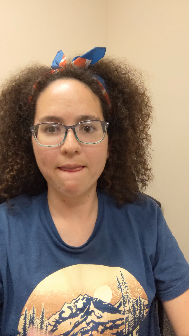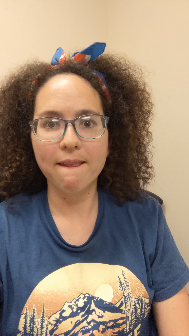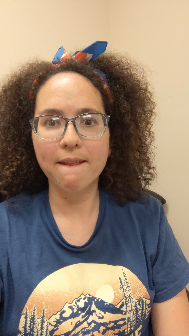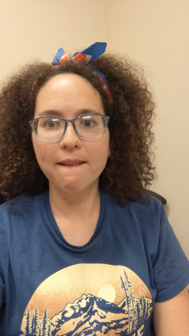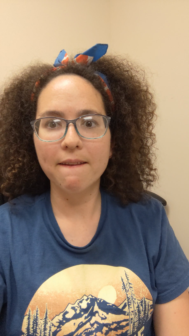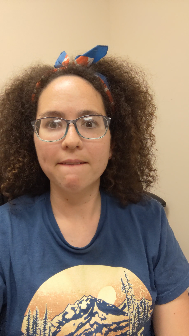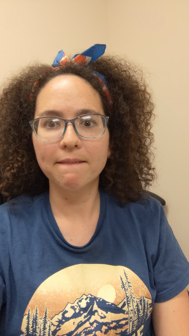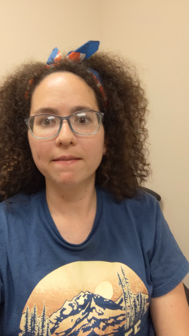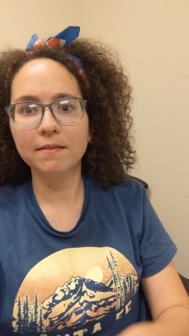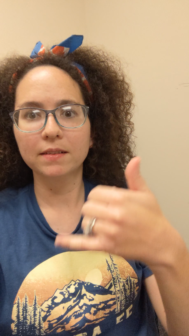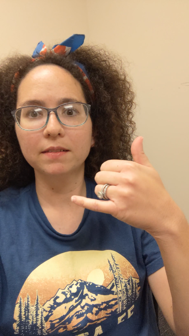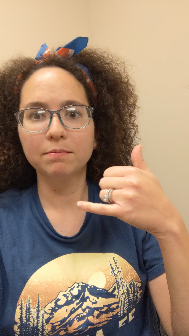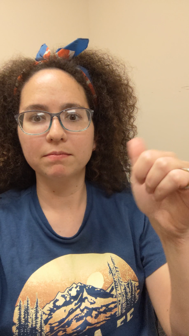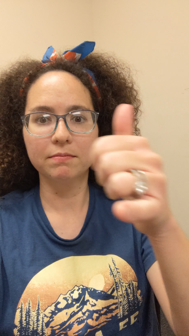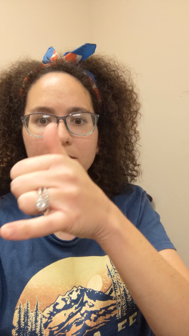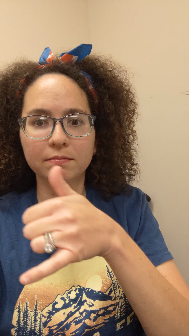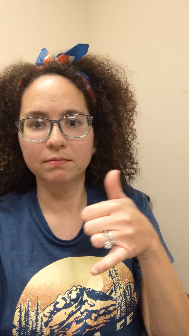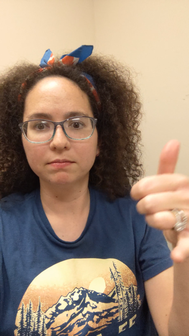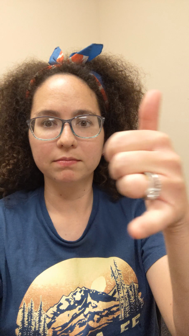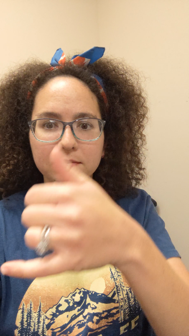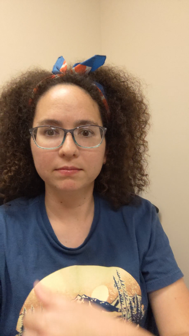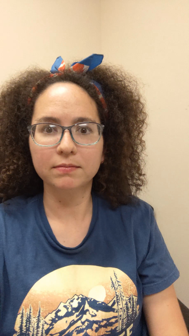play